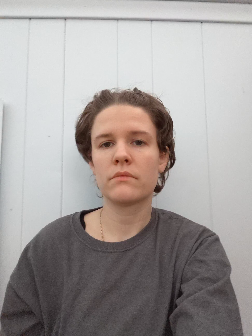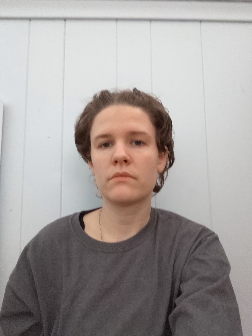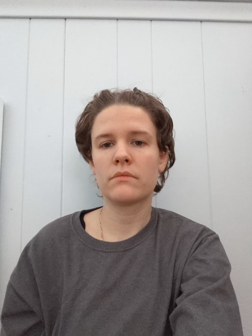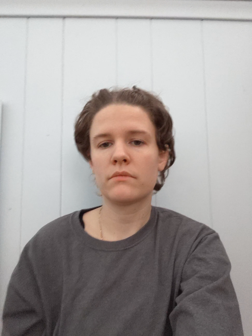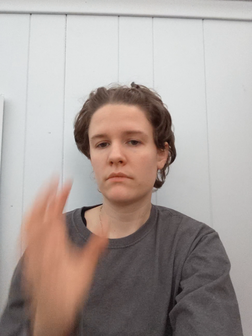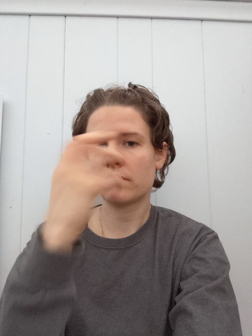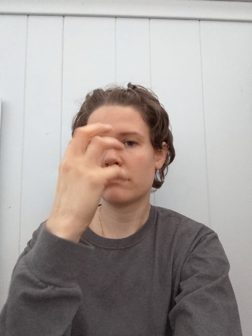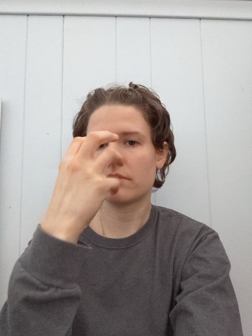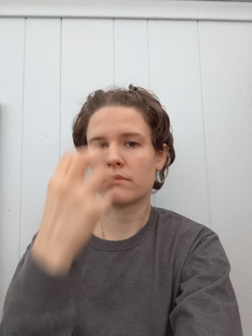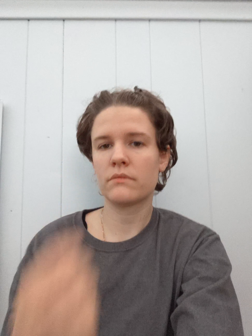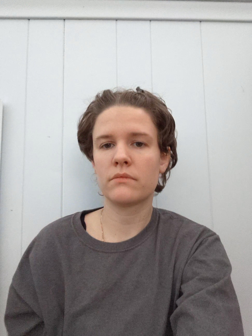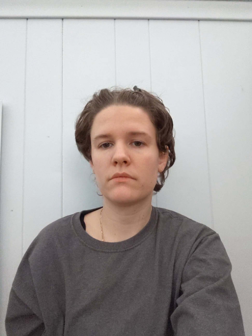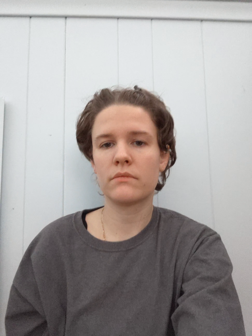clown